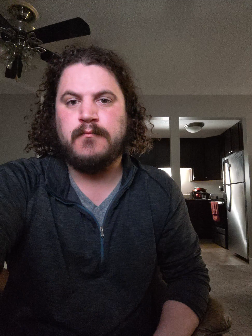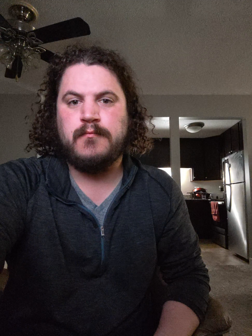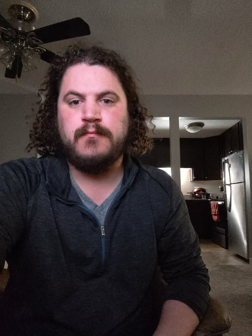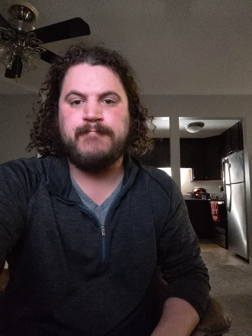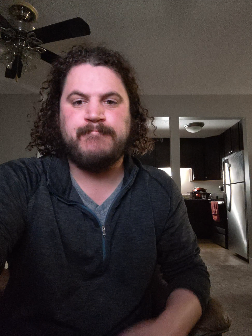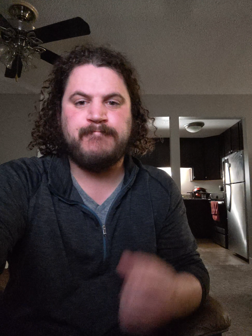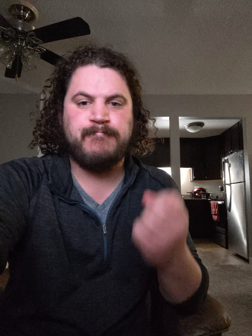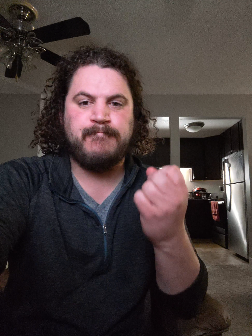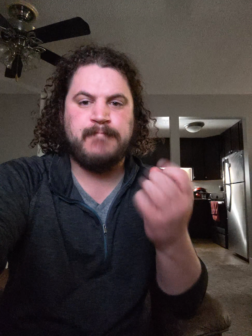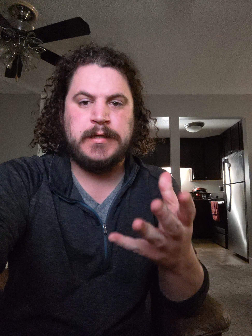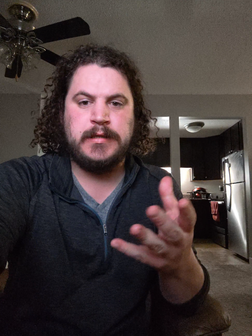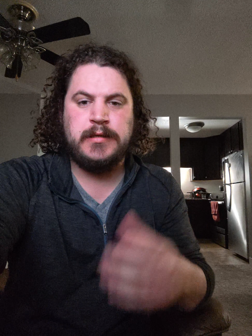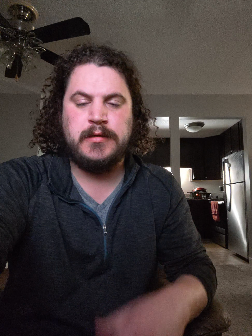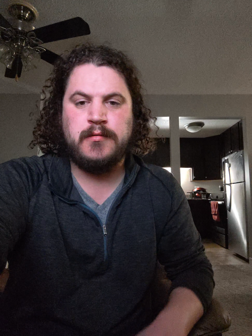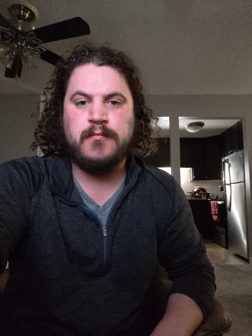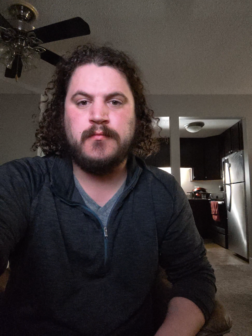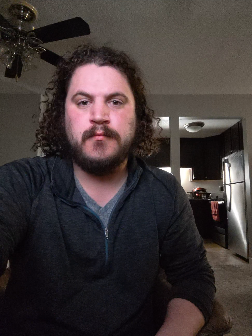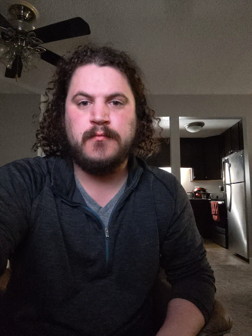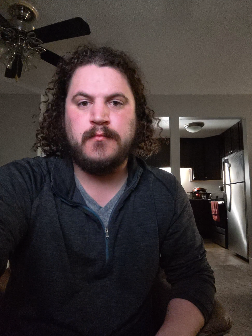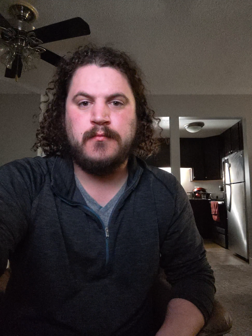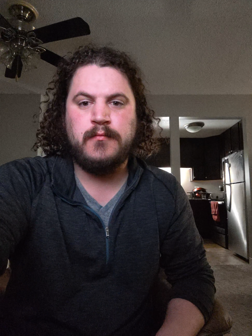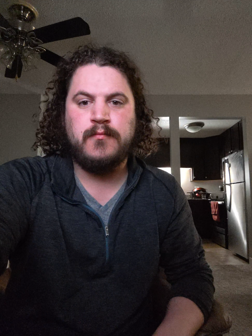many